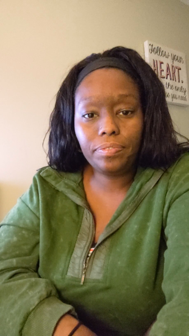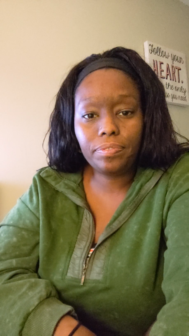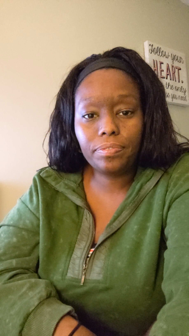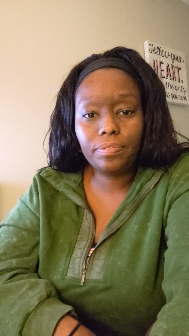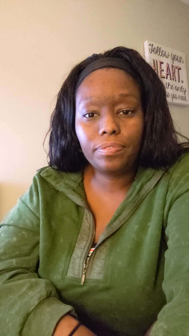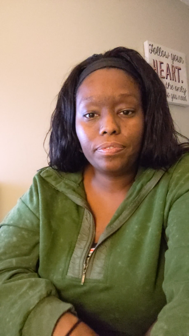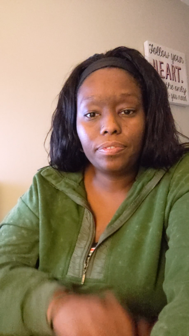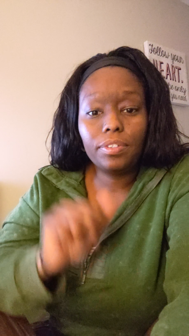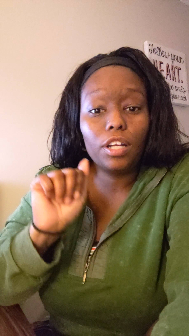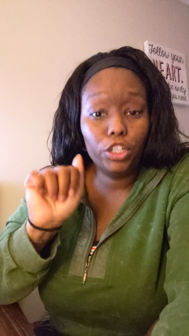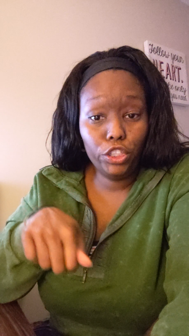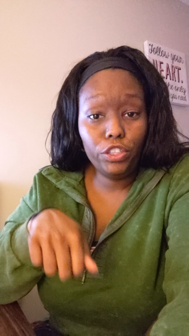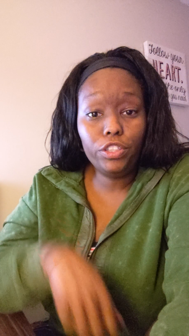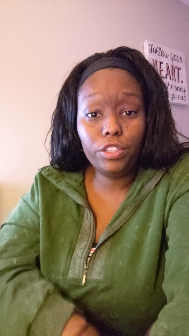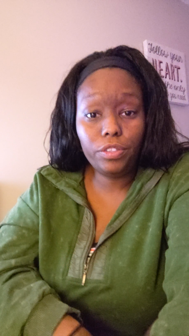could